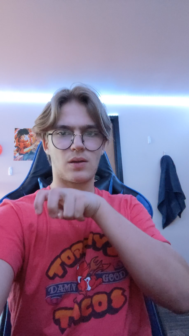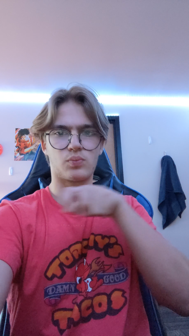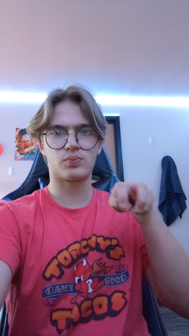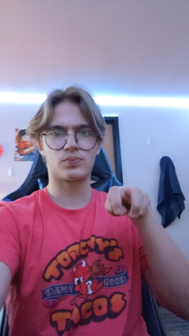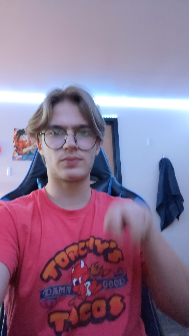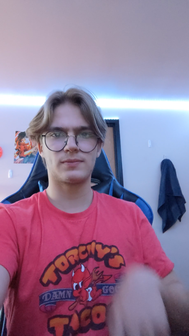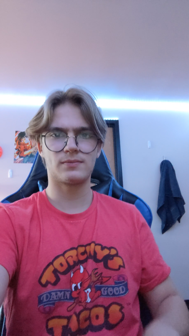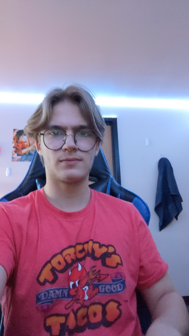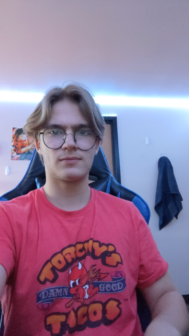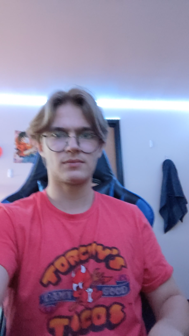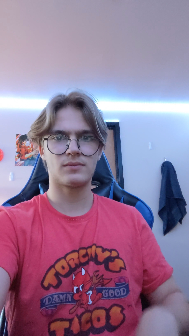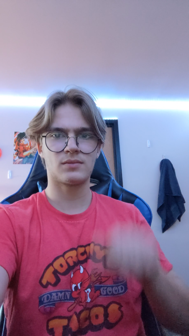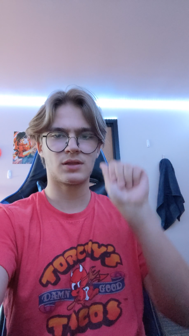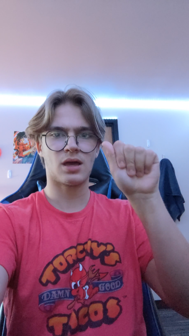knock